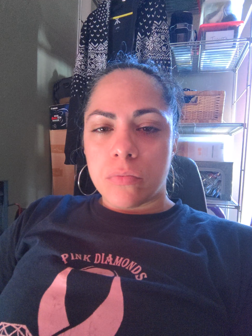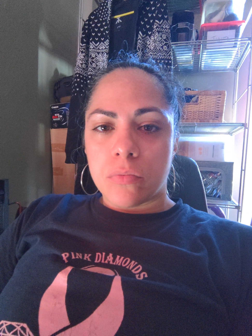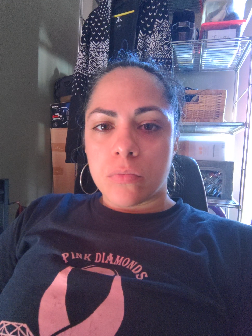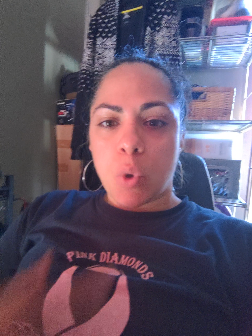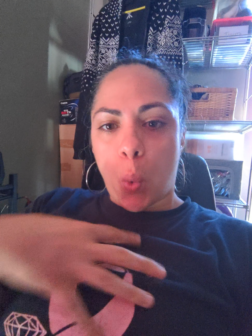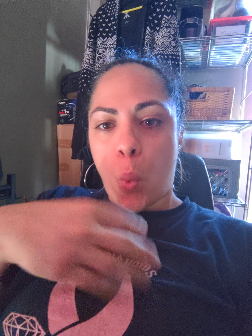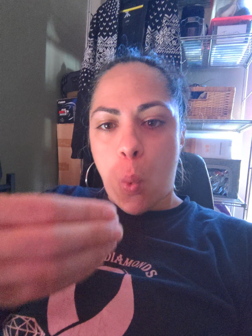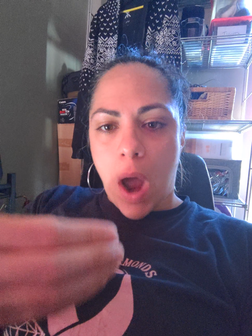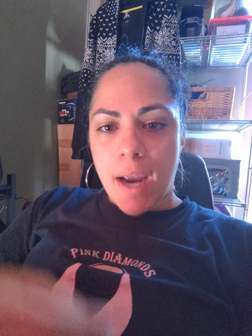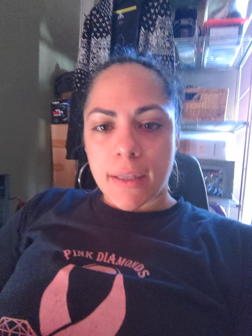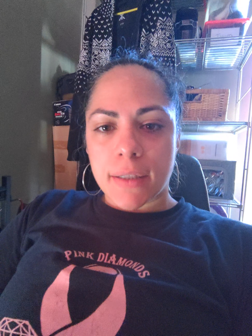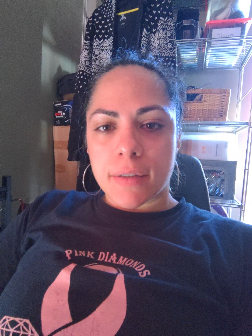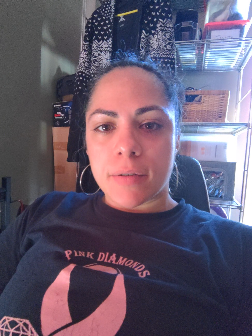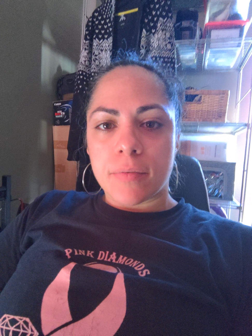white